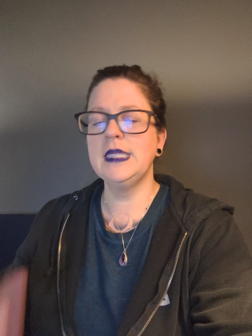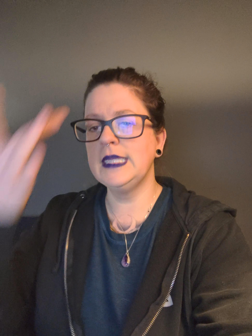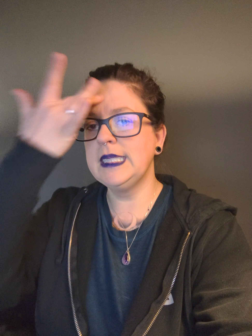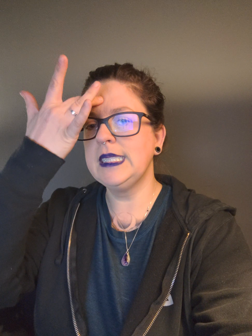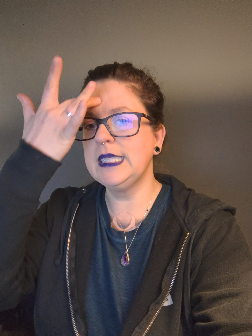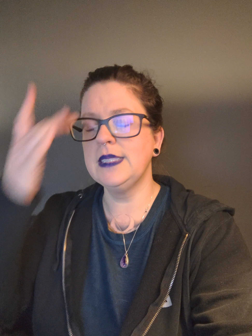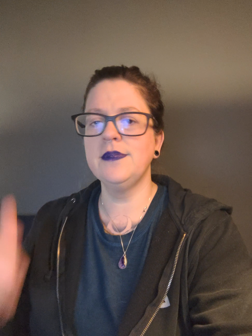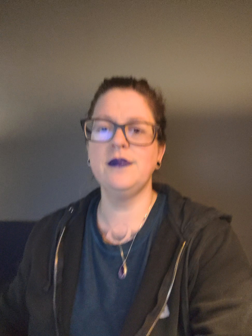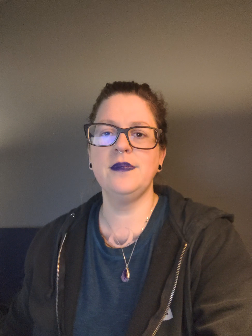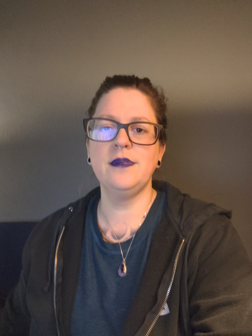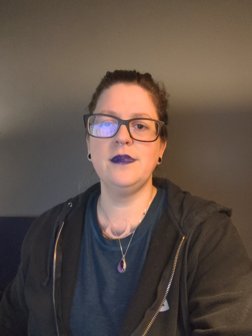sick